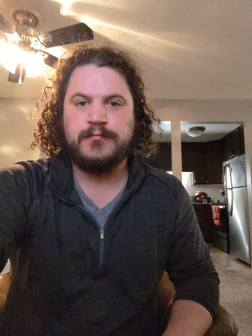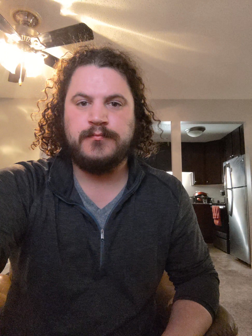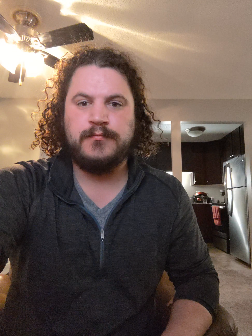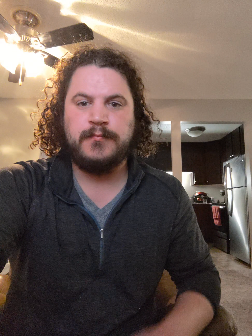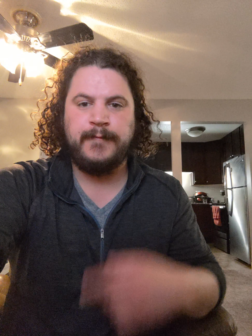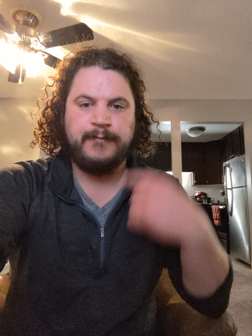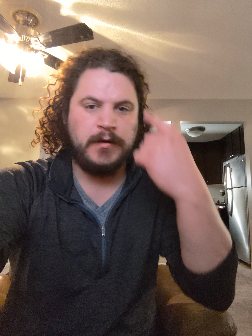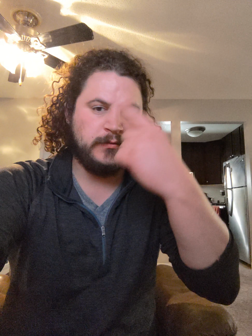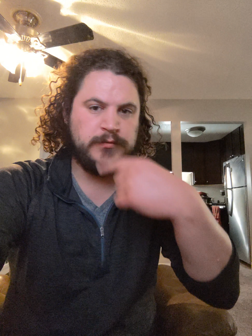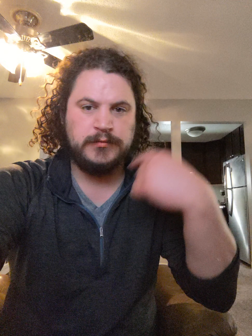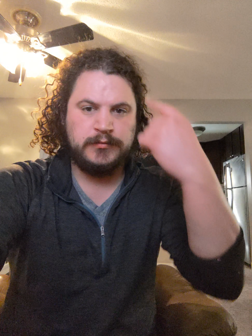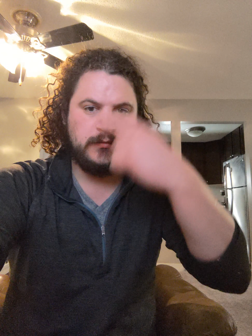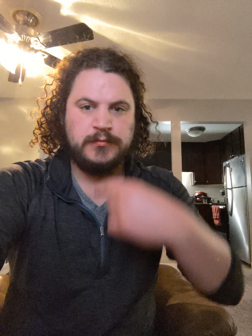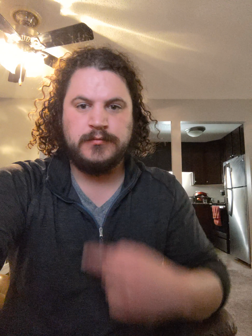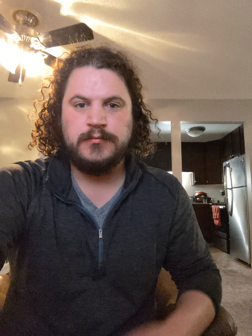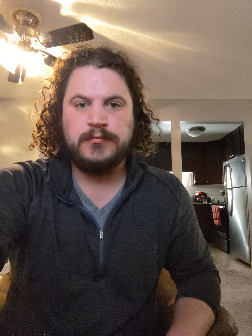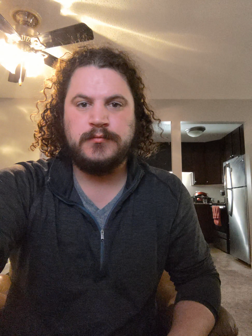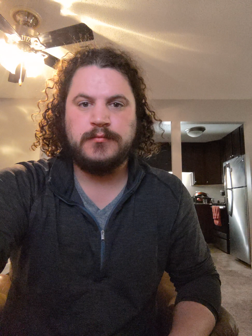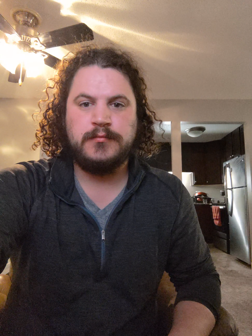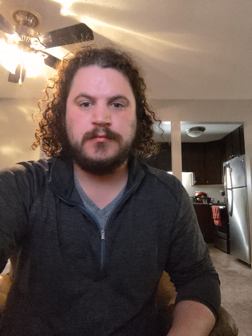face